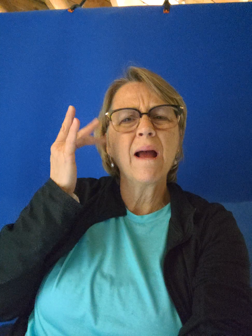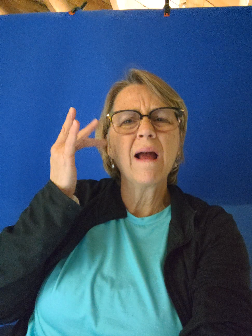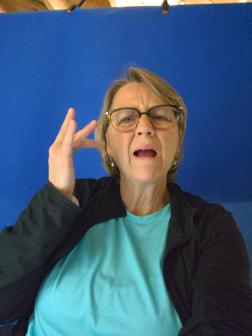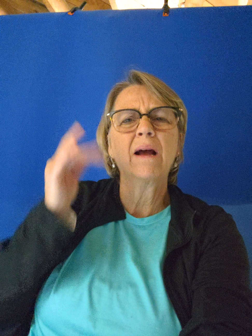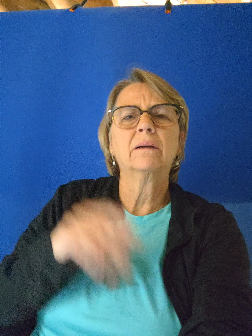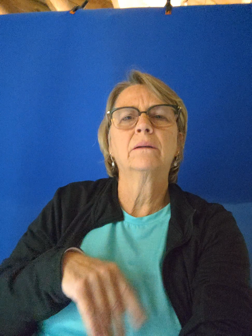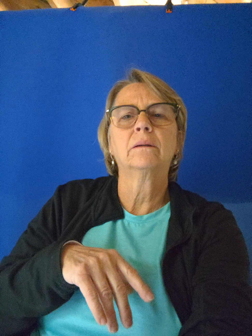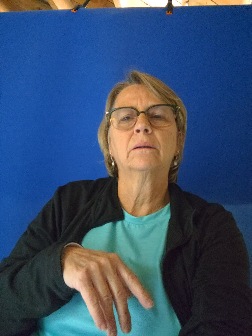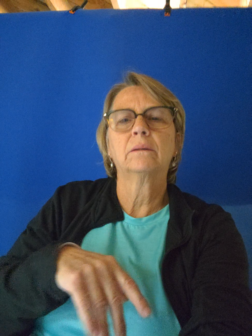why